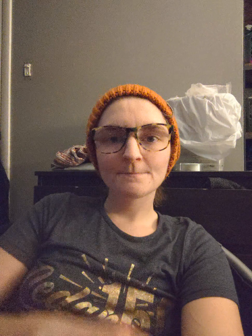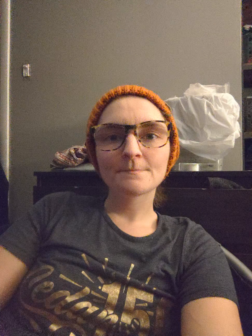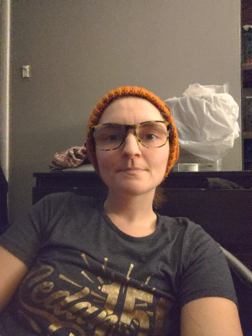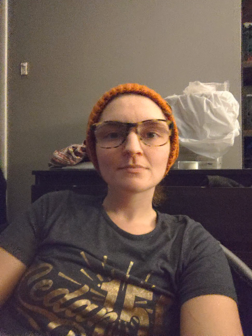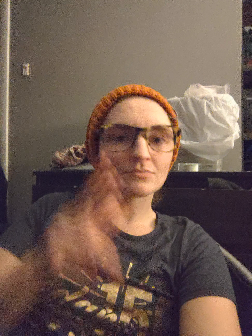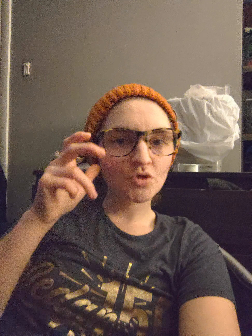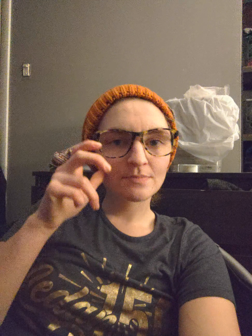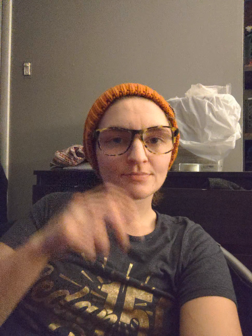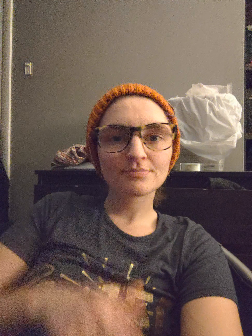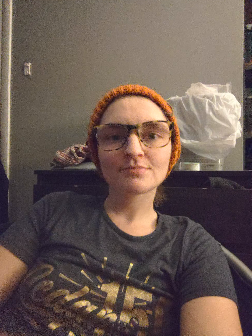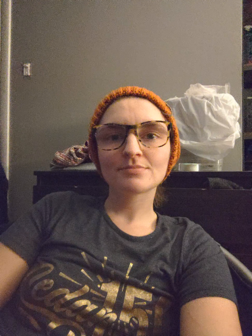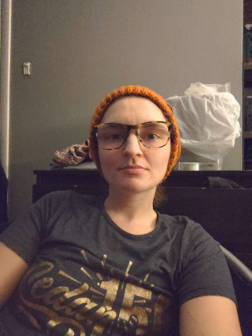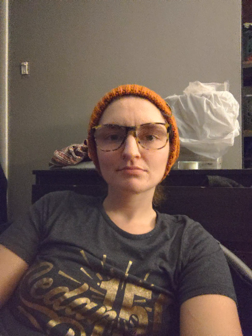hear